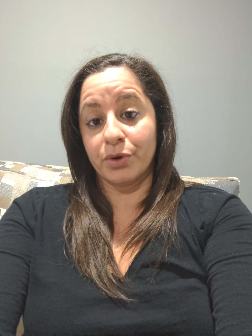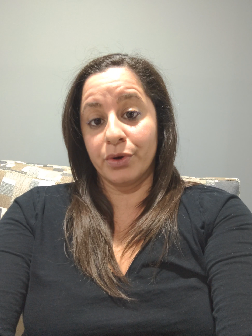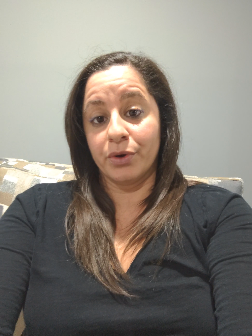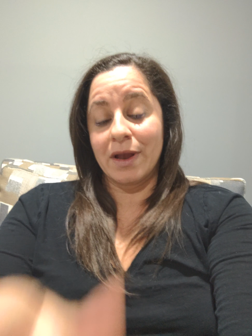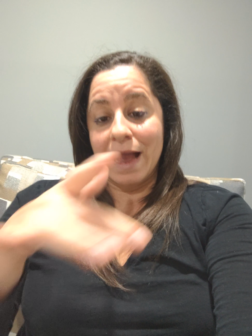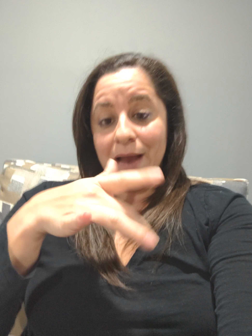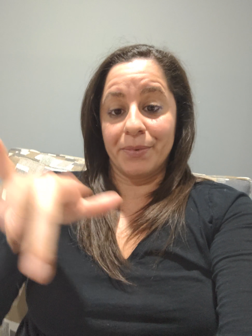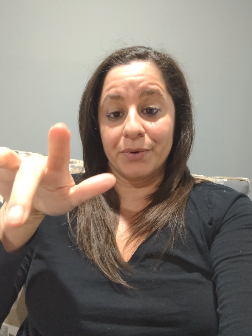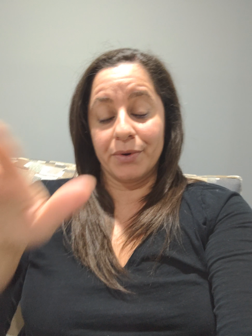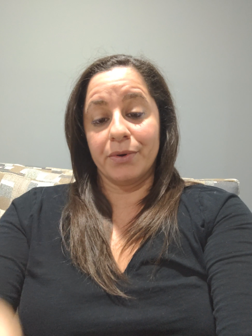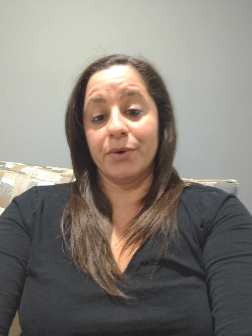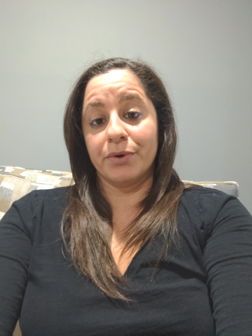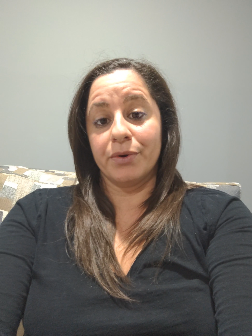empty